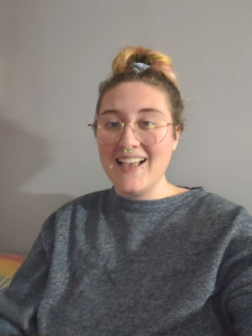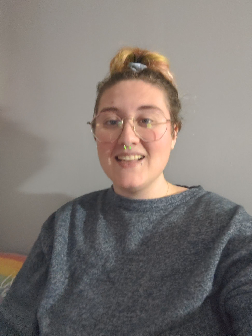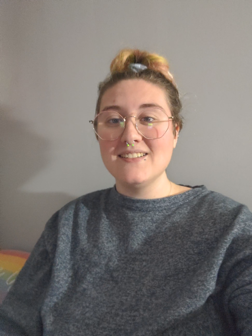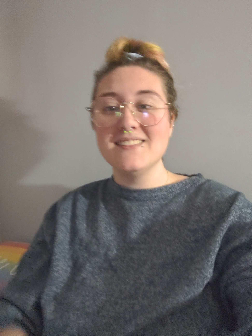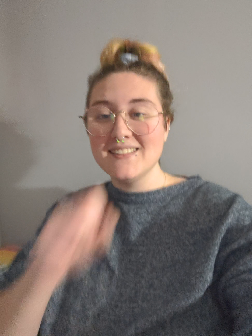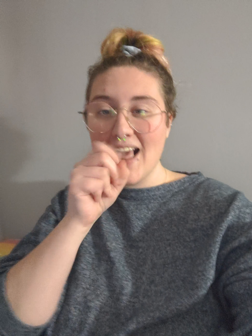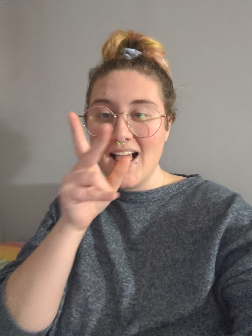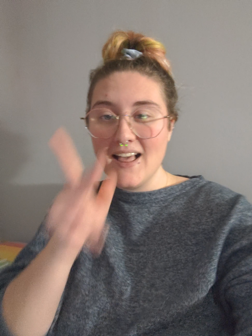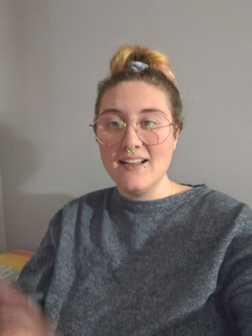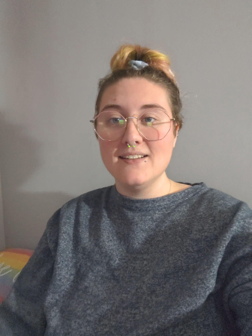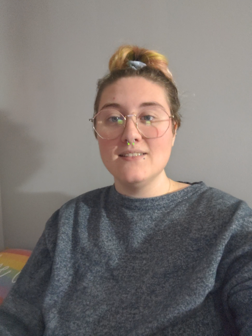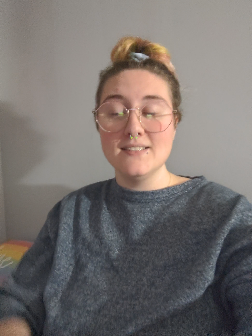snack